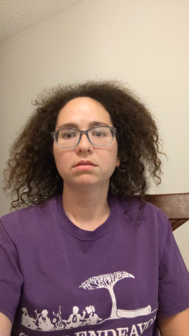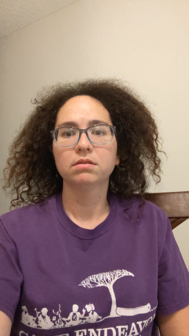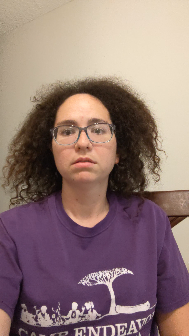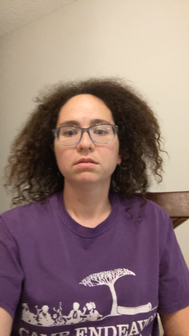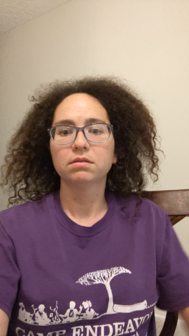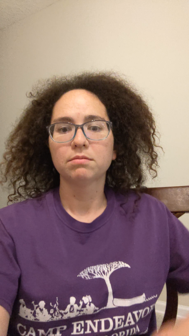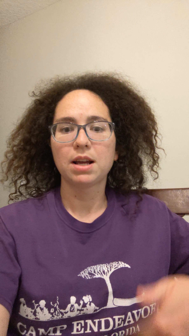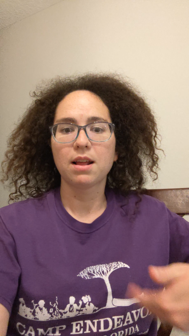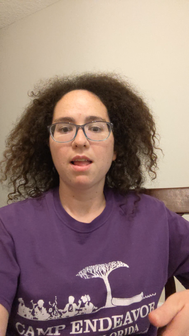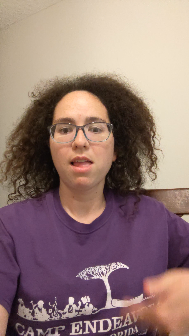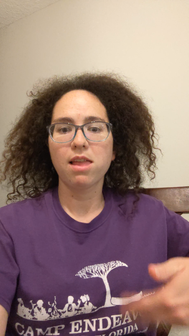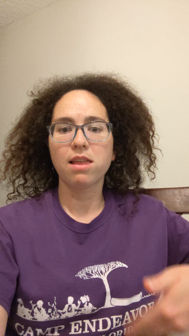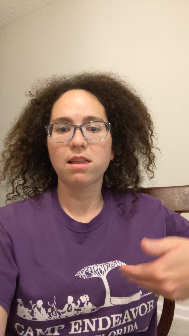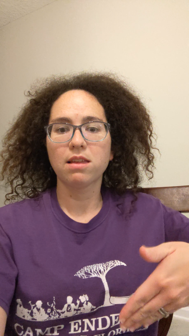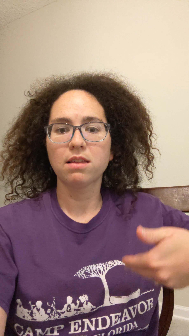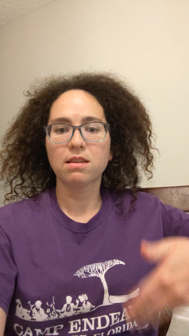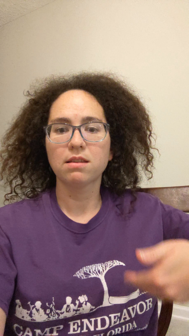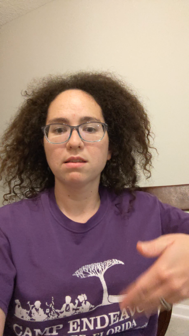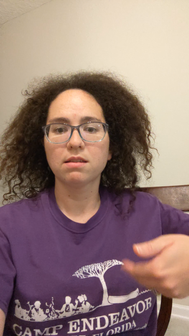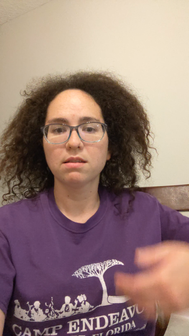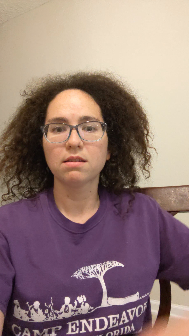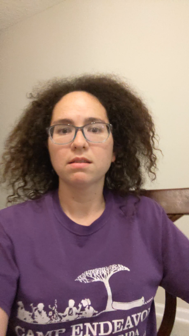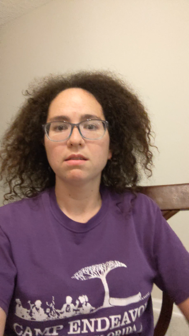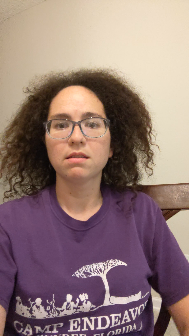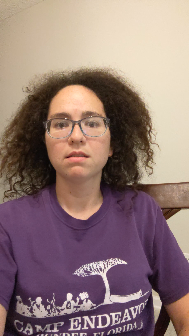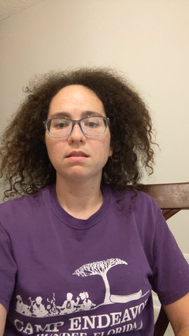pants